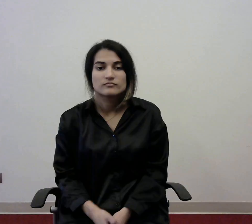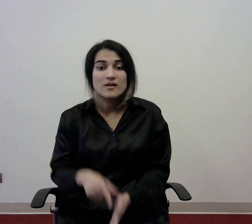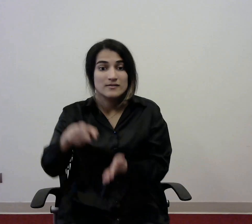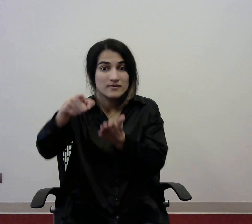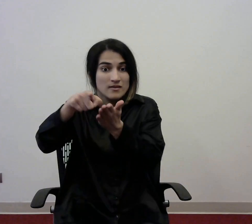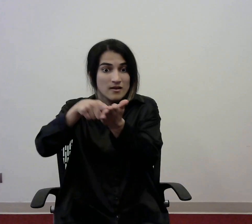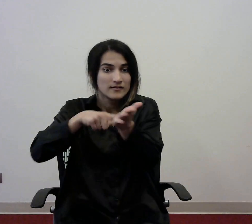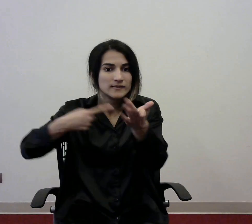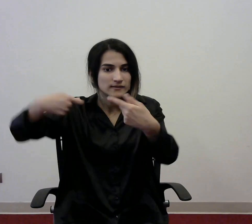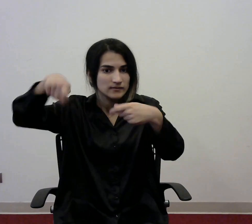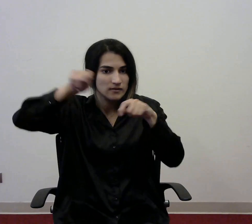etibarnamə